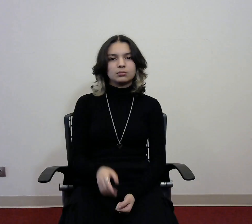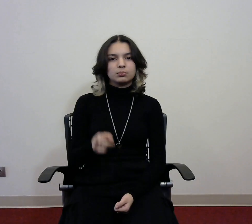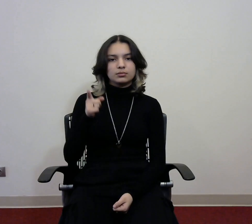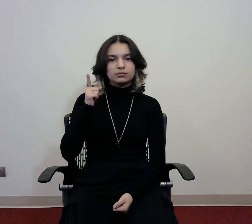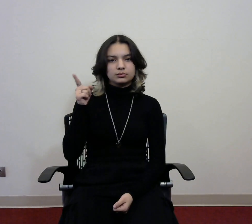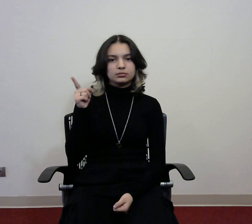onun